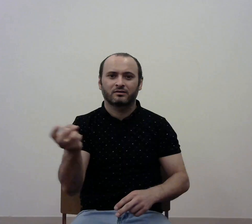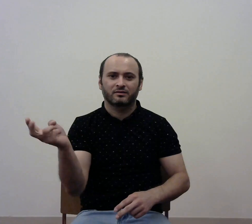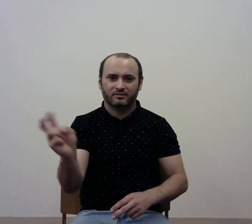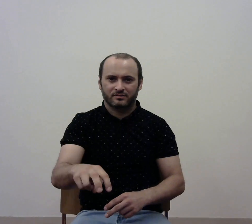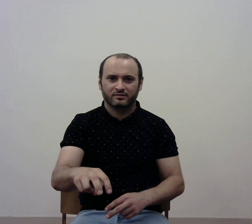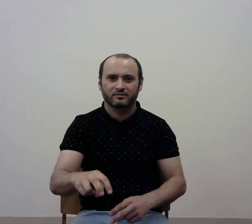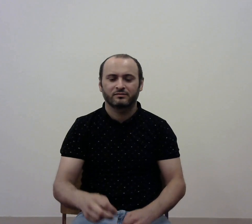gəlmək